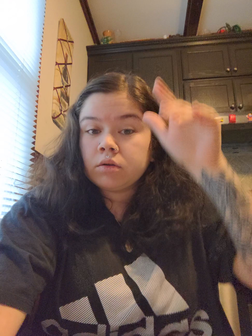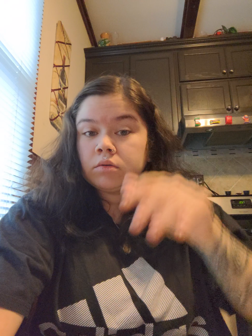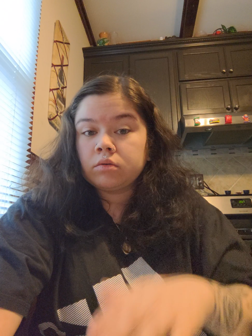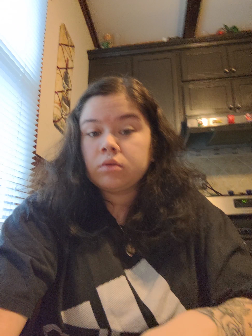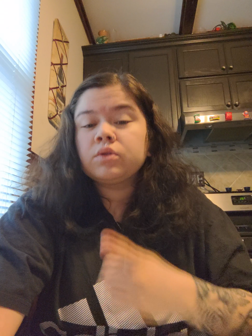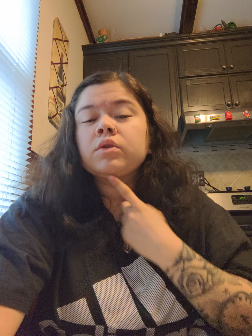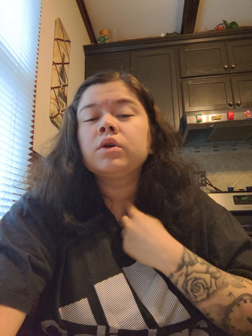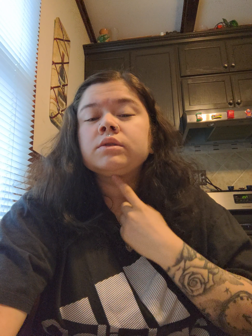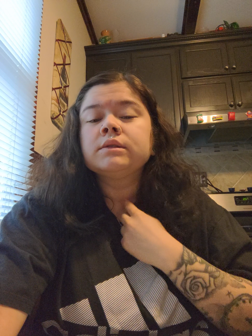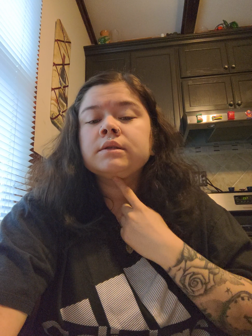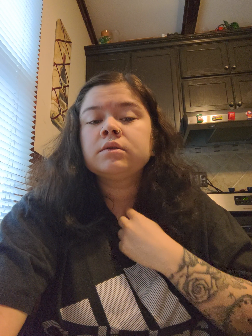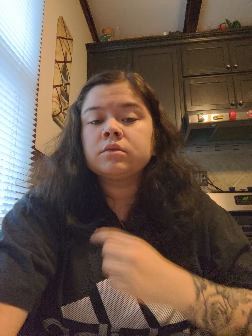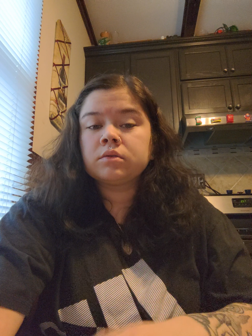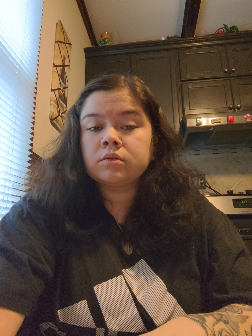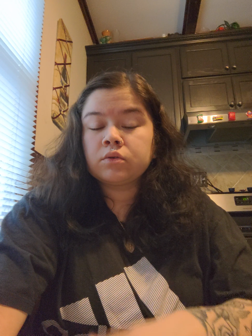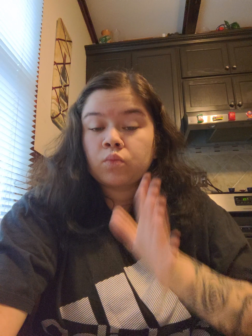thirsty